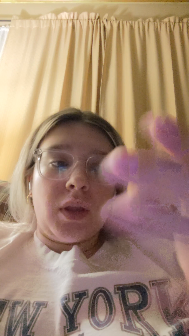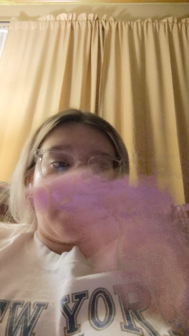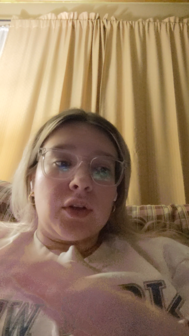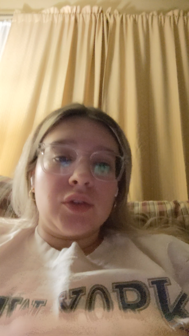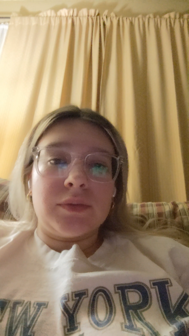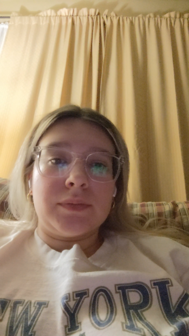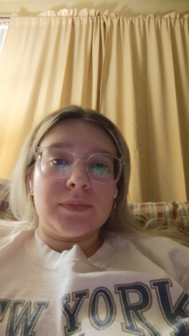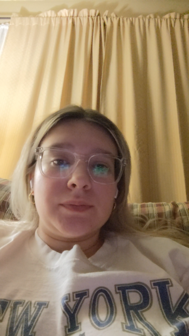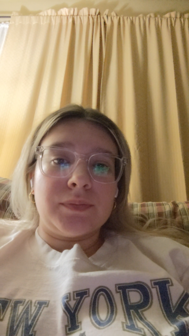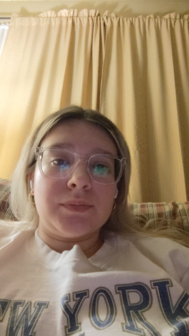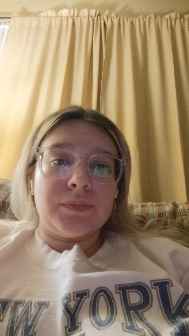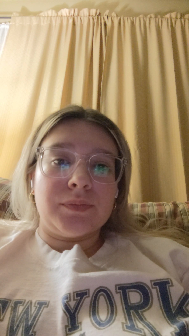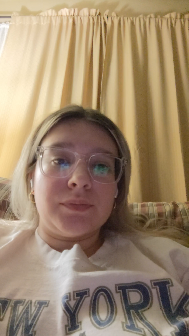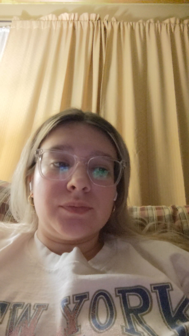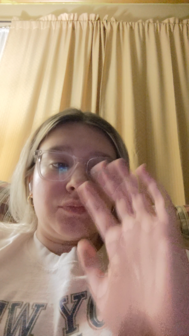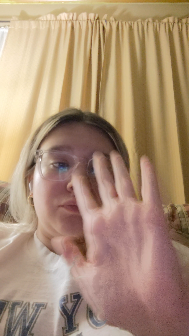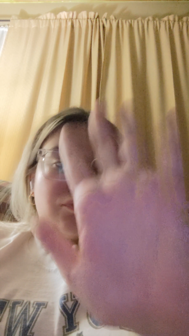give me five